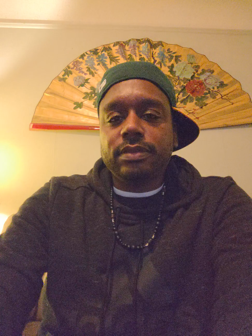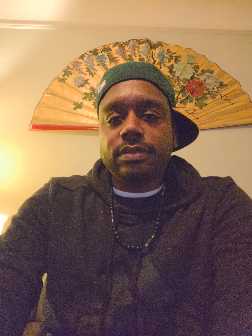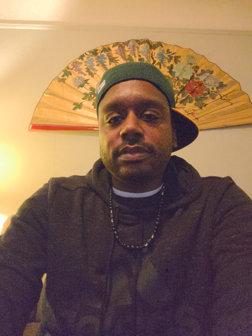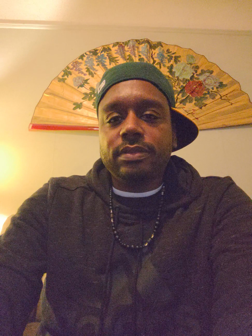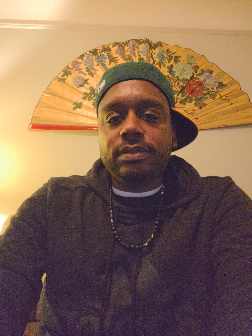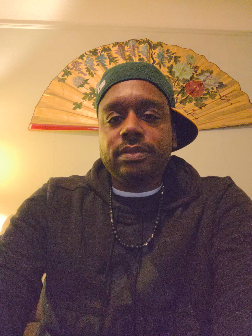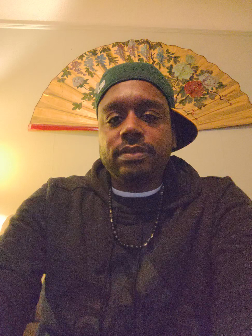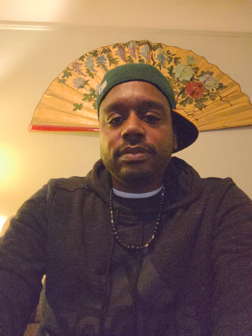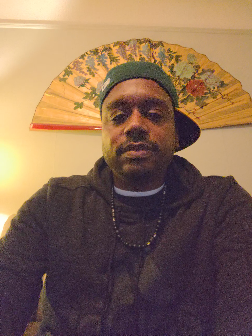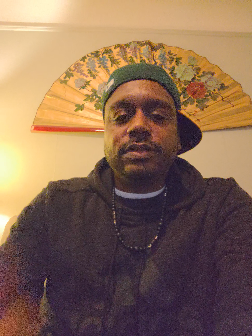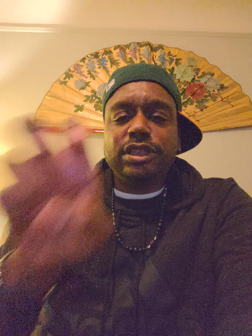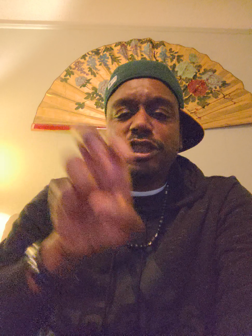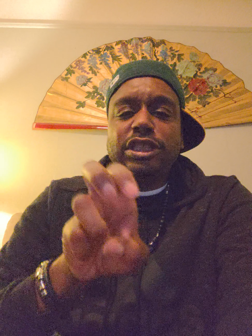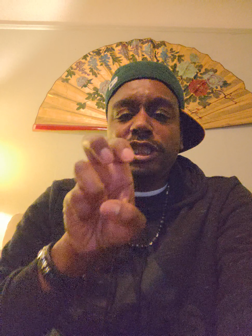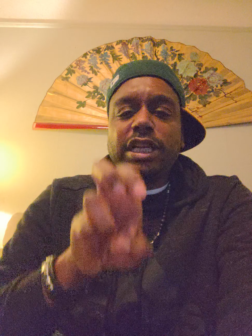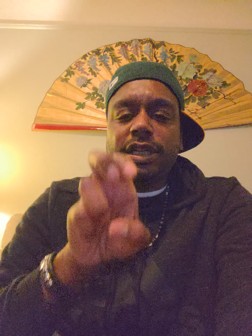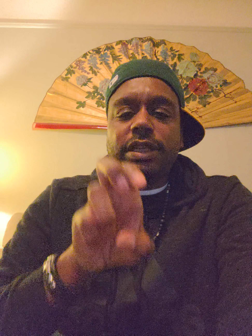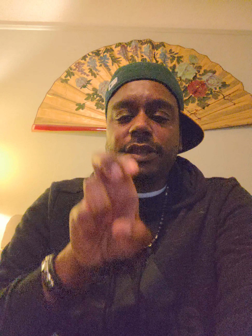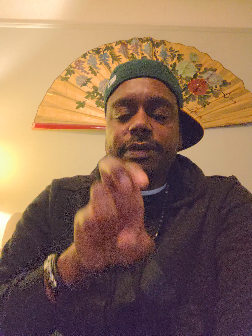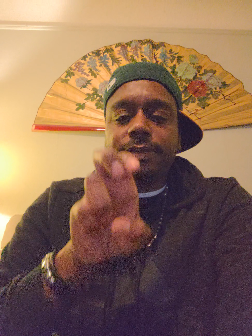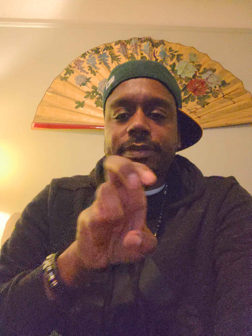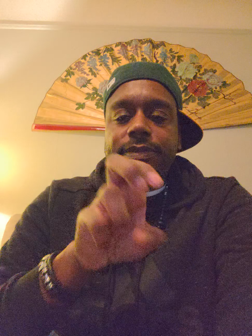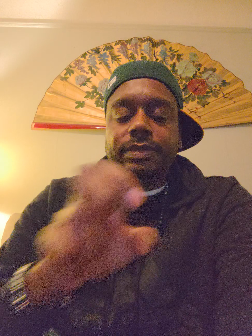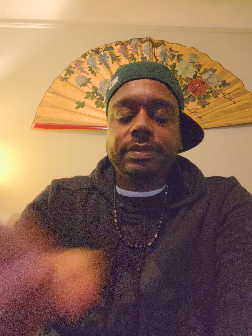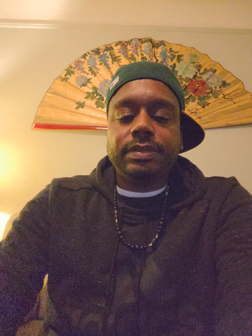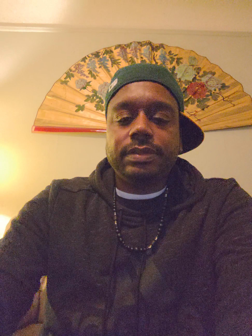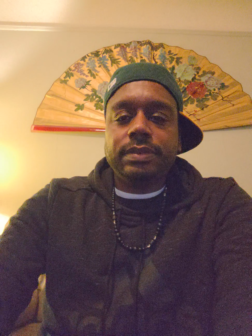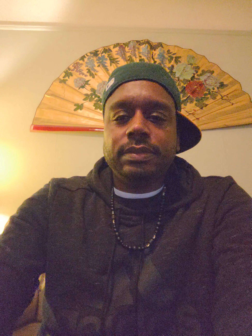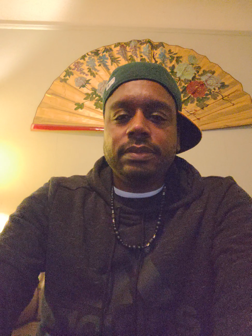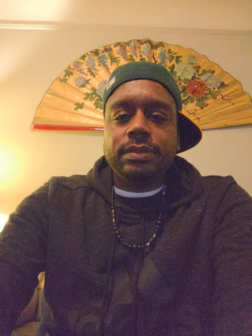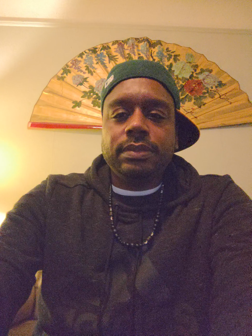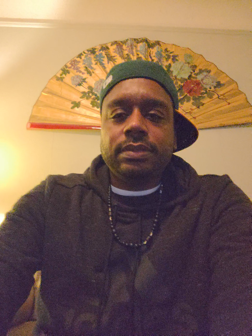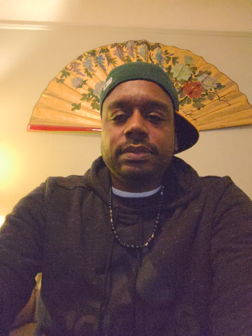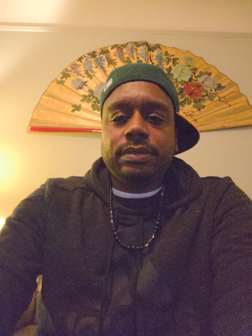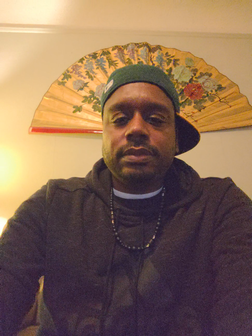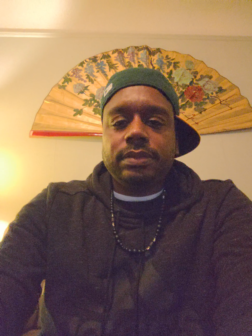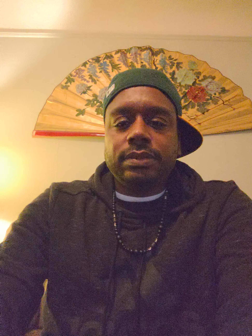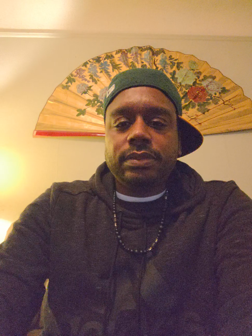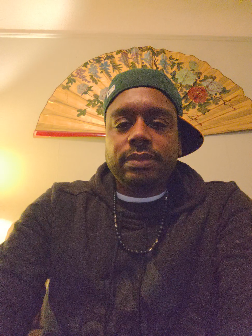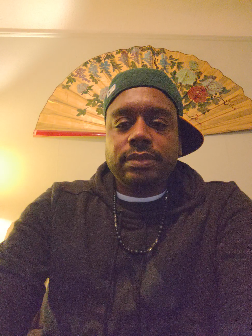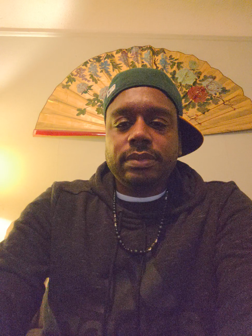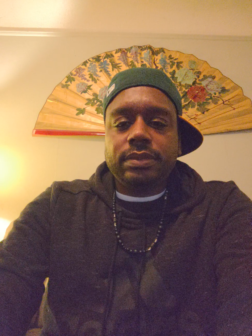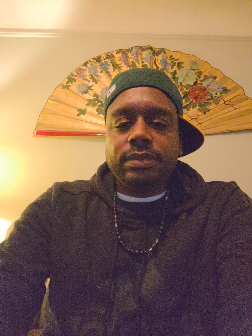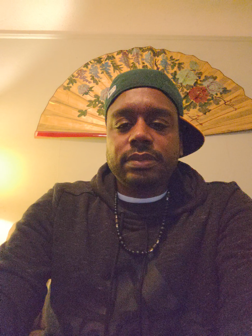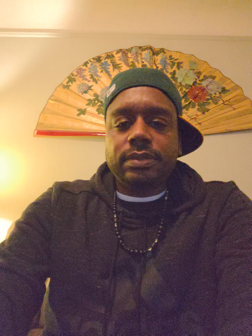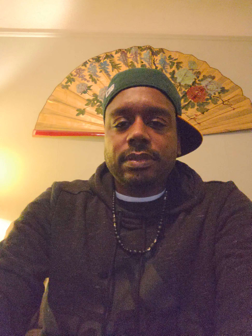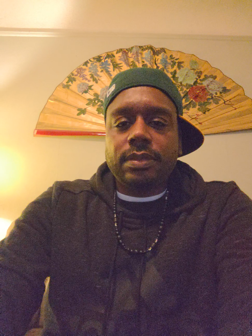chair